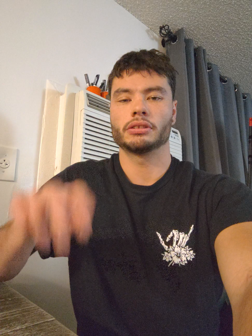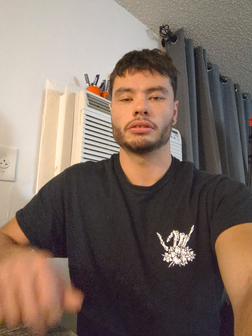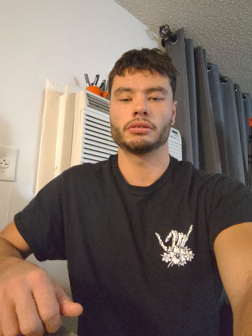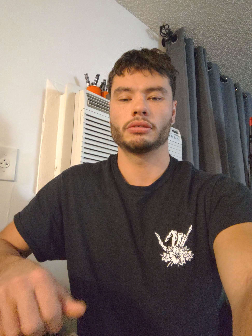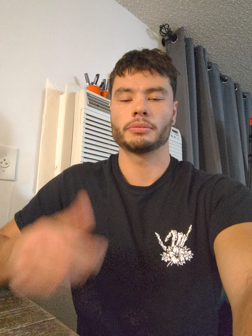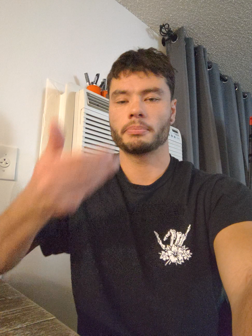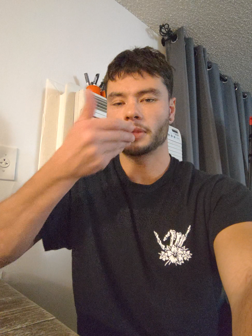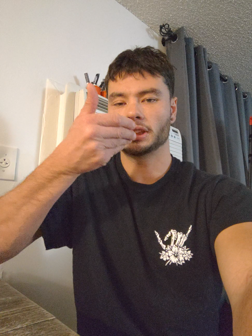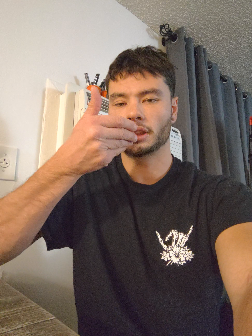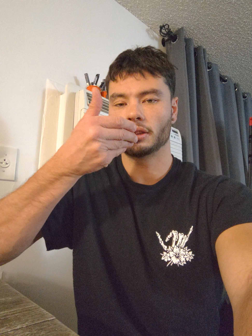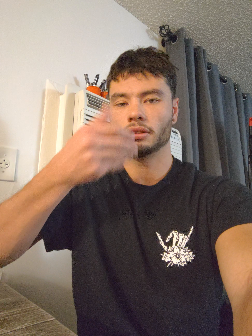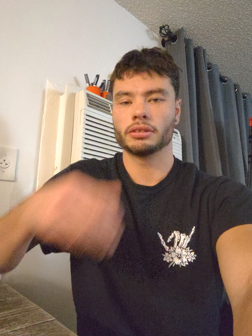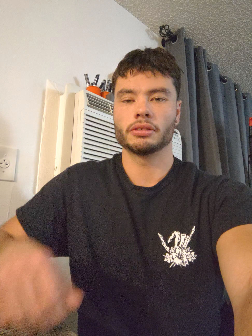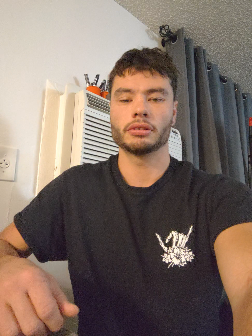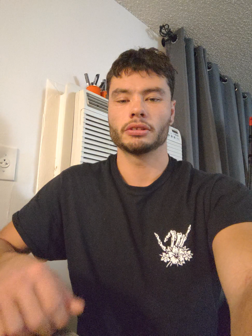pizza